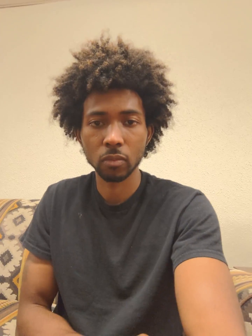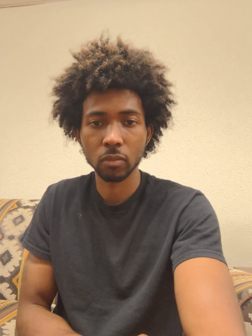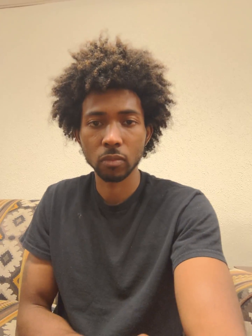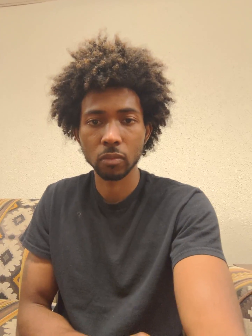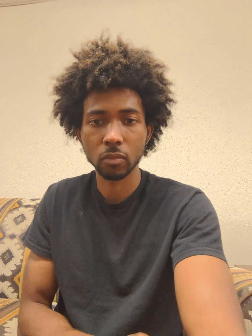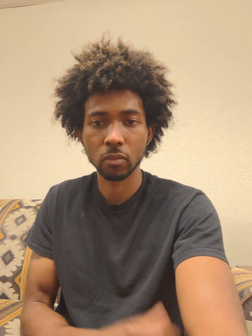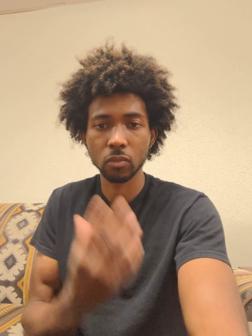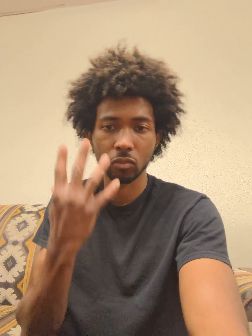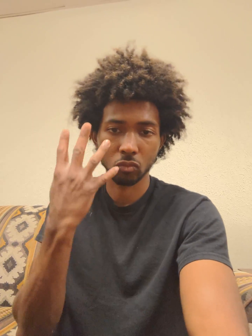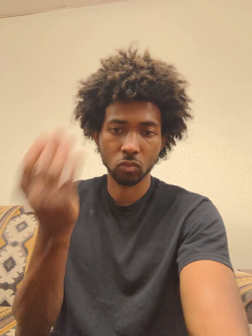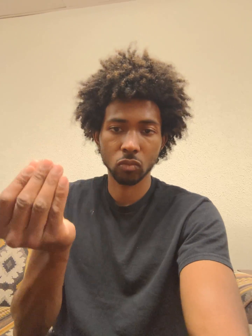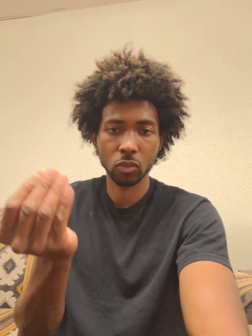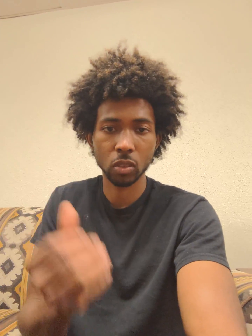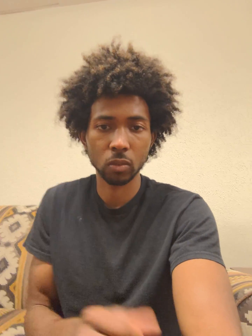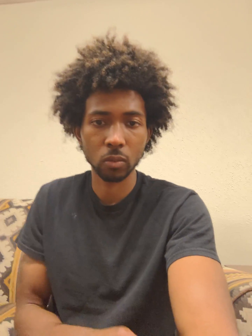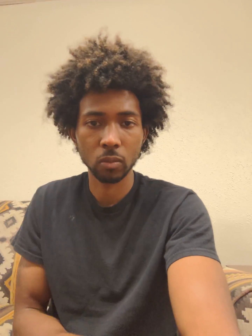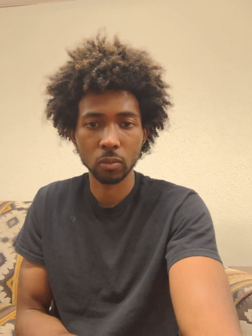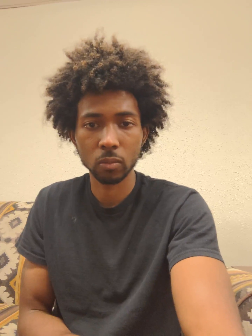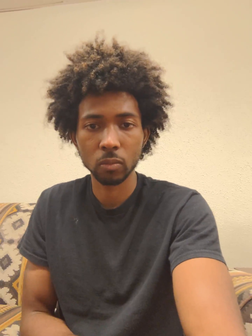going to